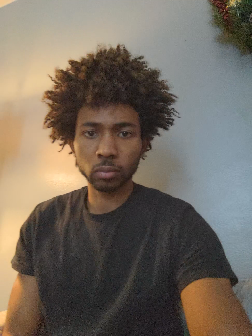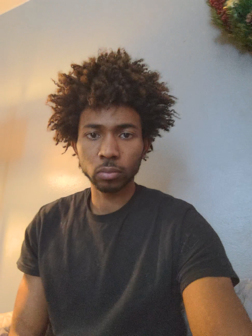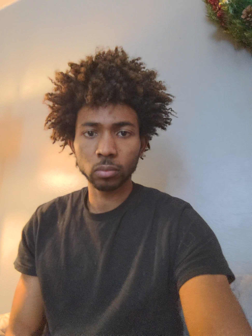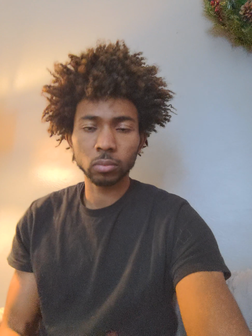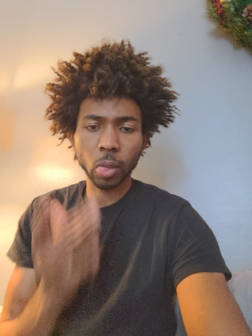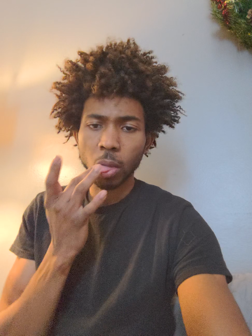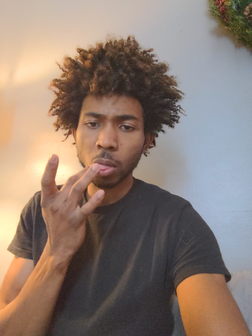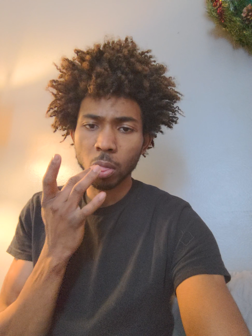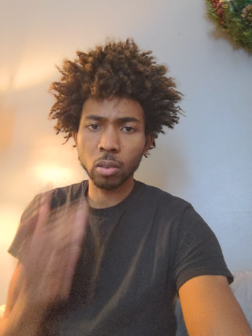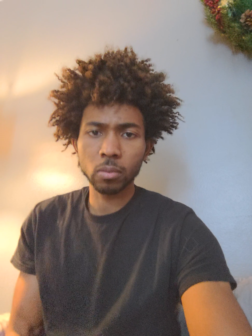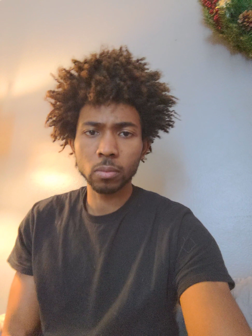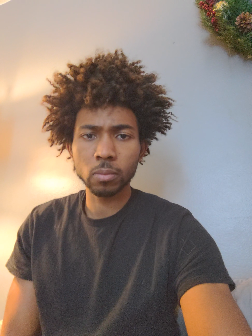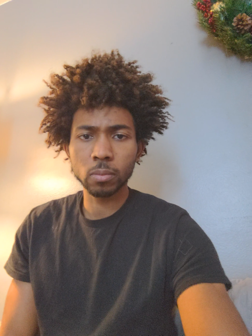taste